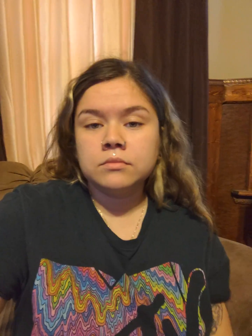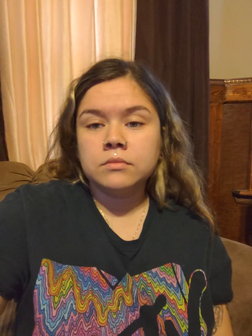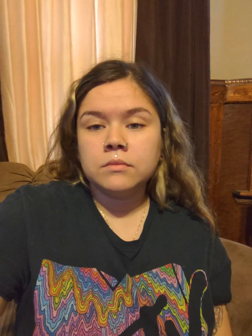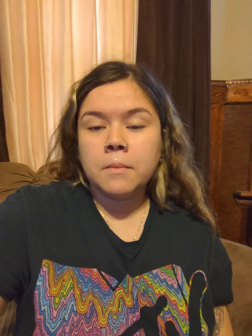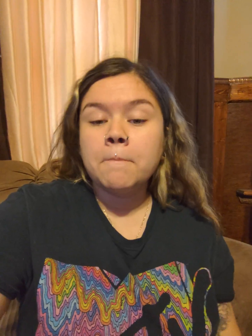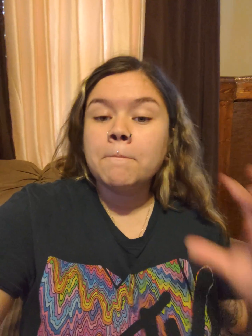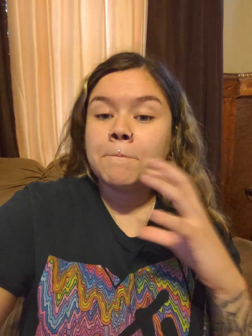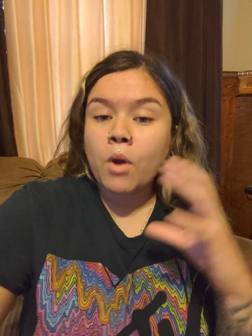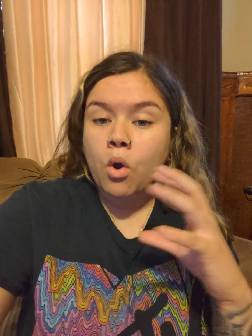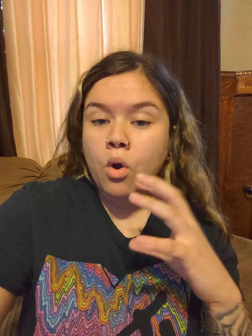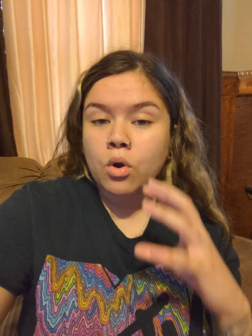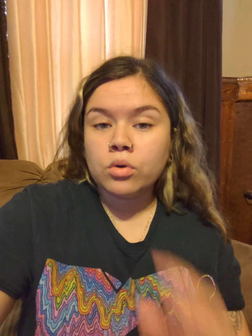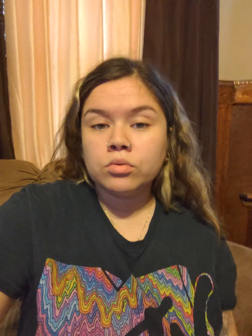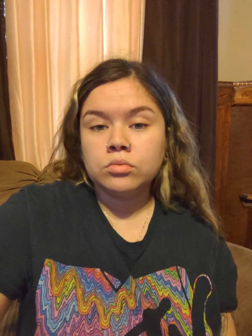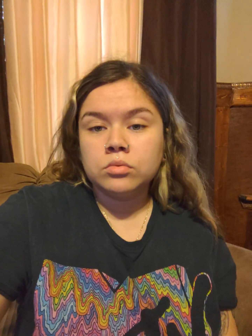ball